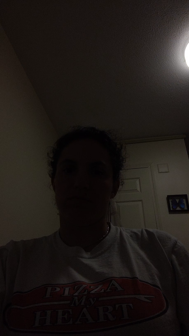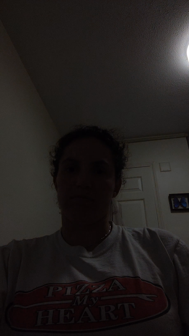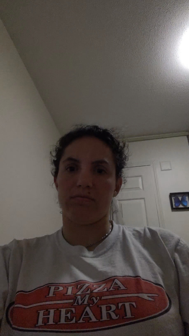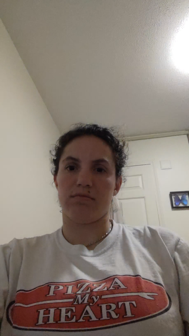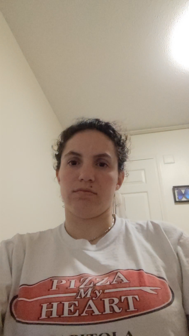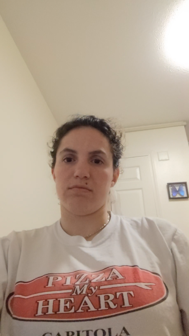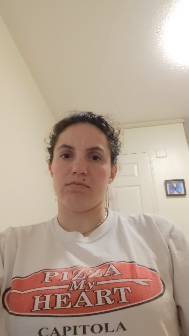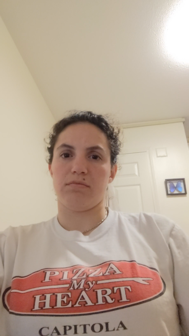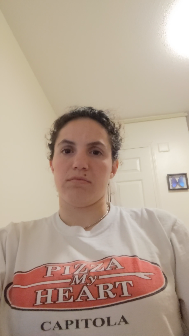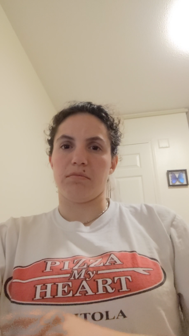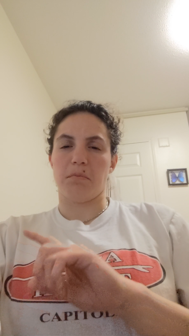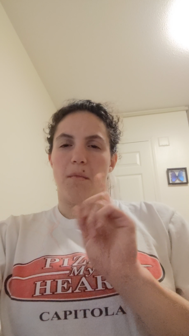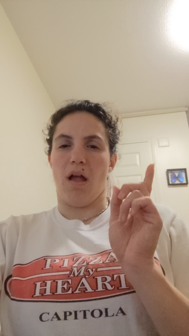but